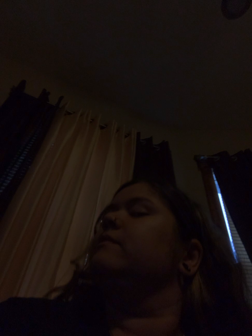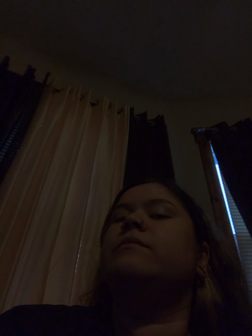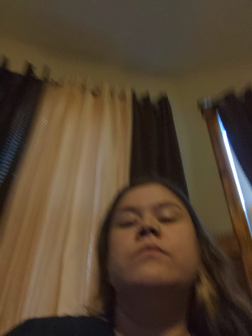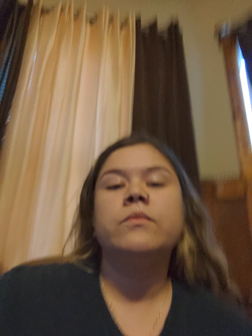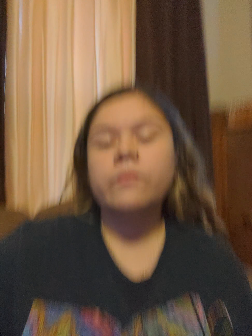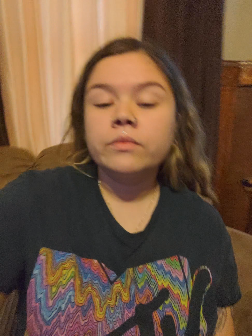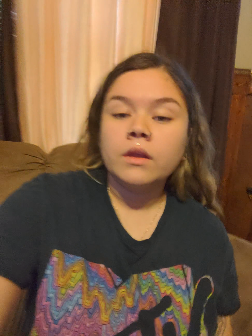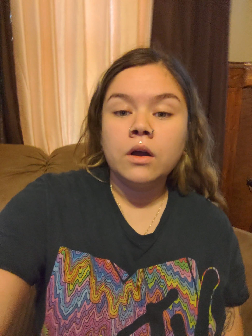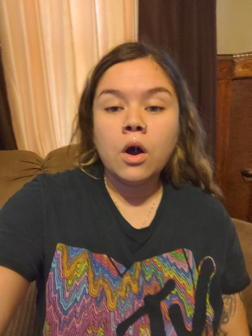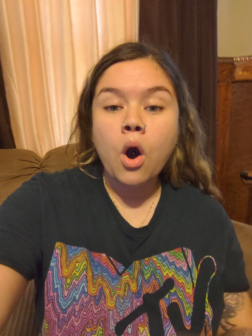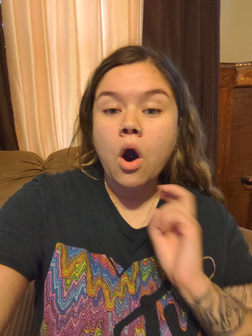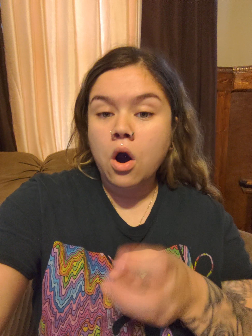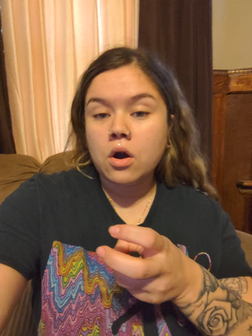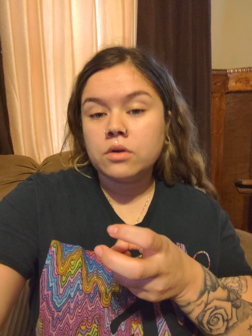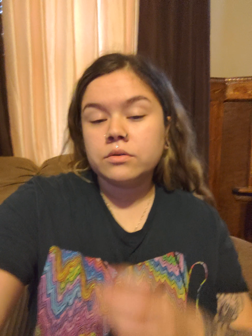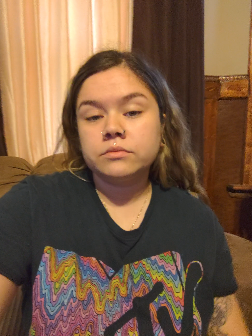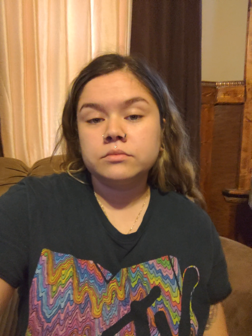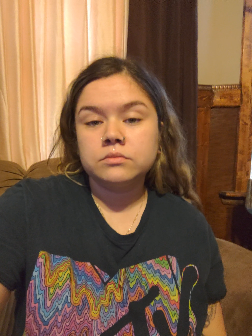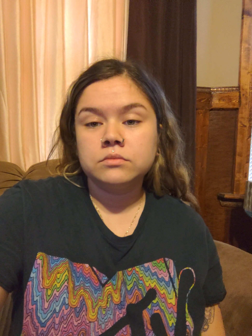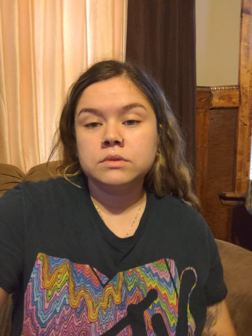hard